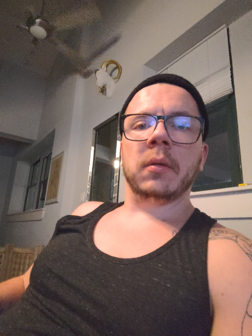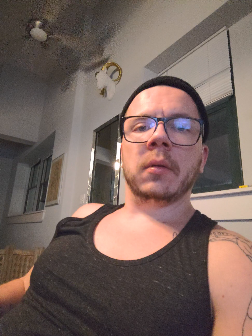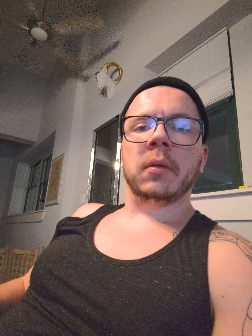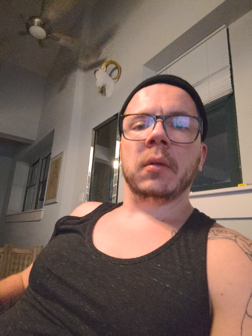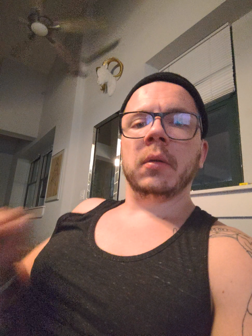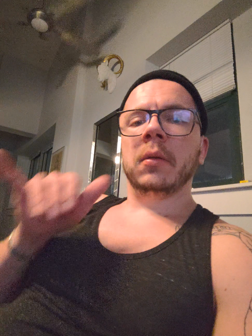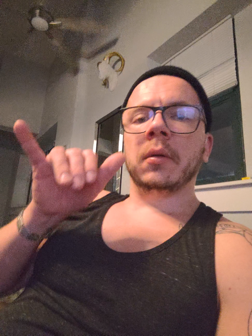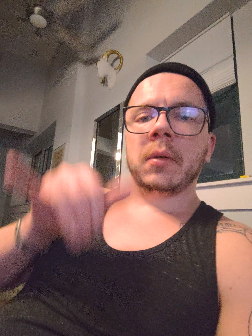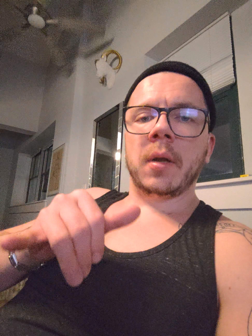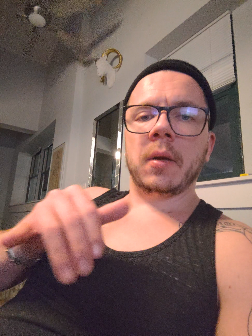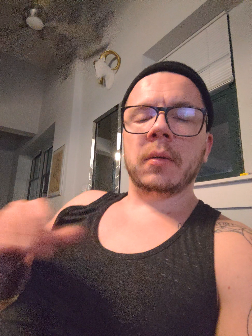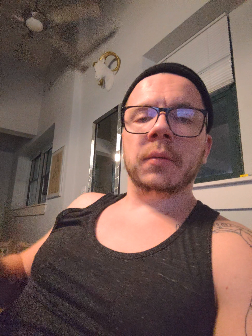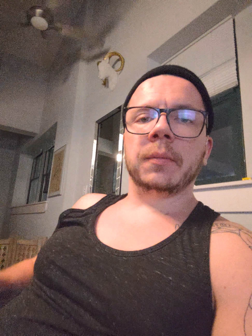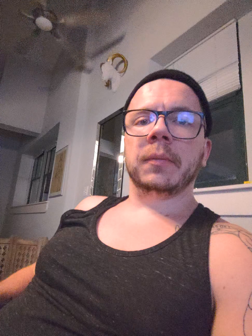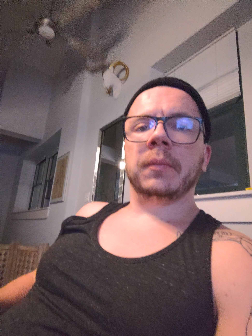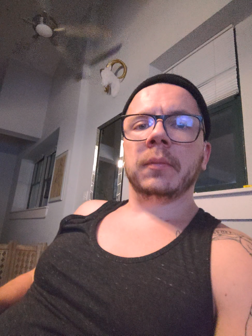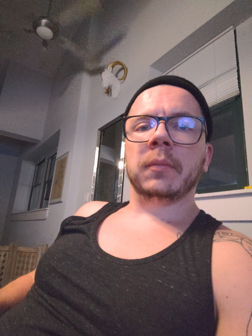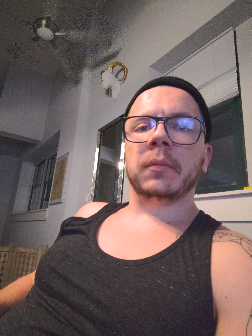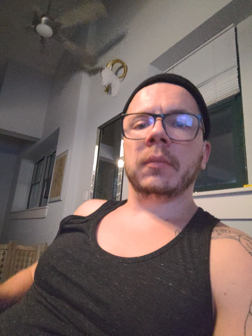stay